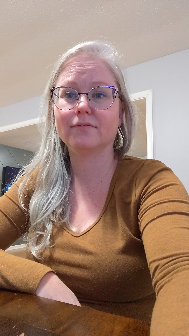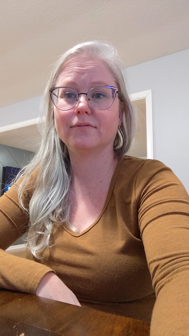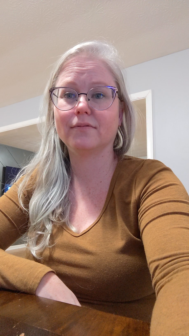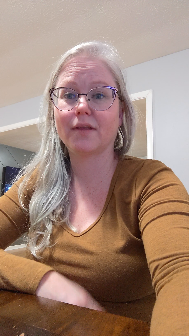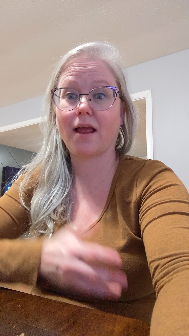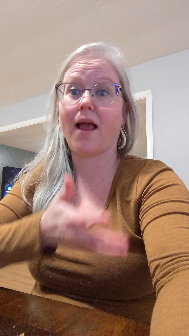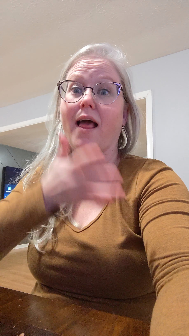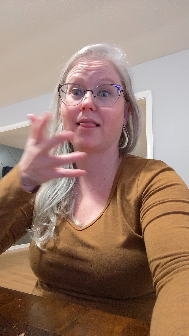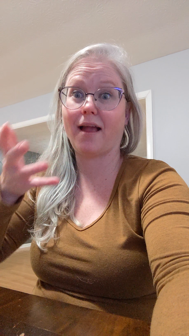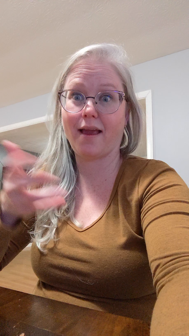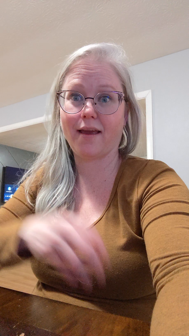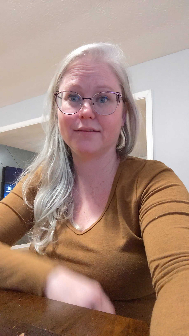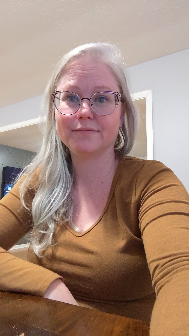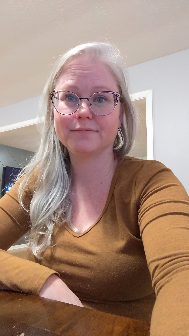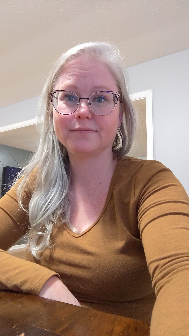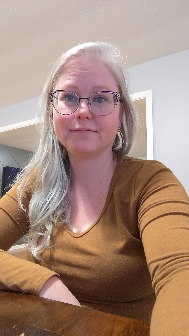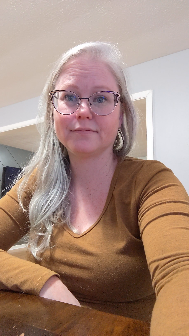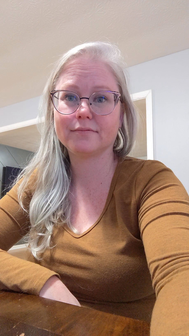a lot